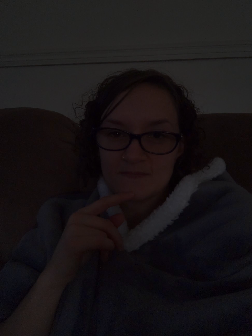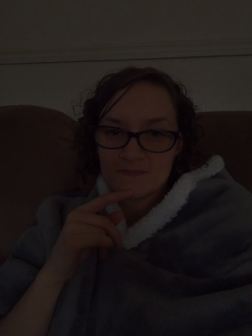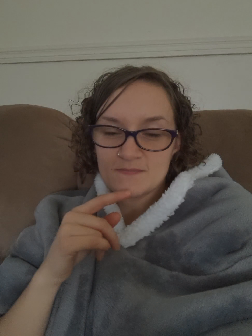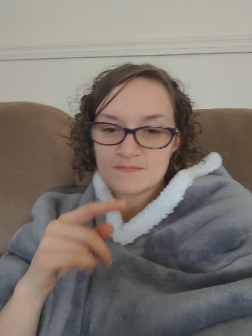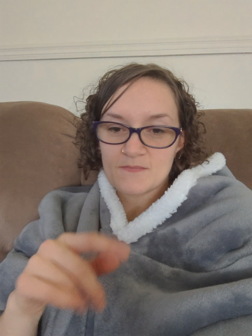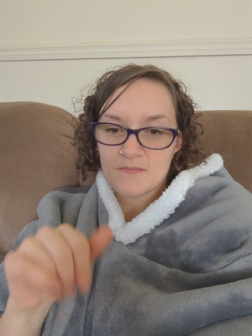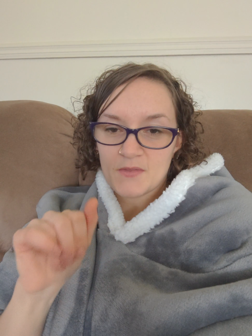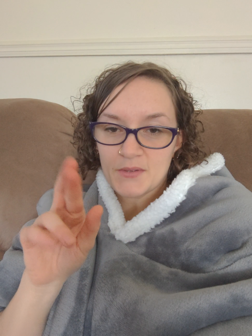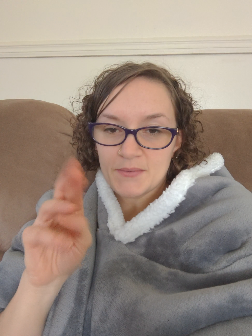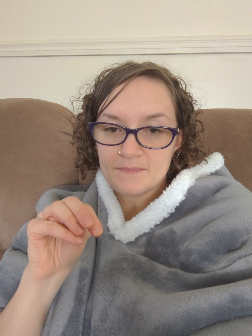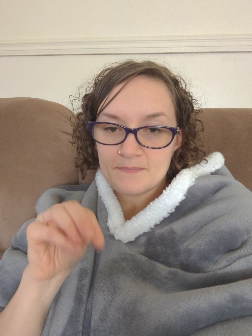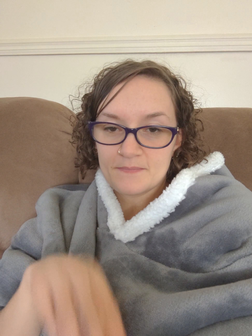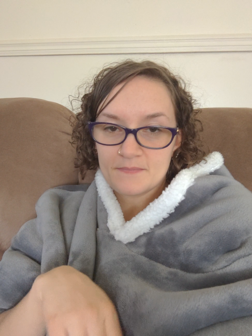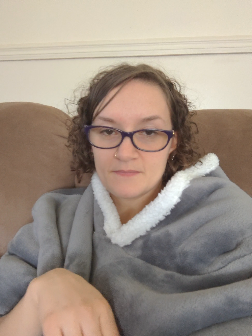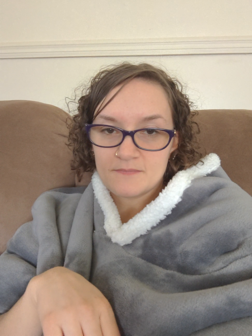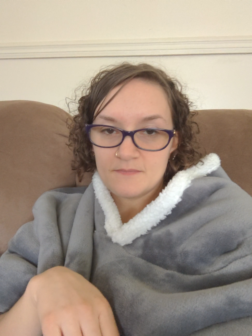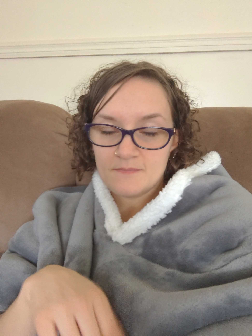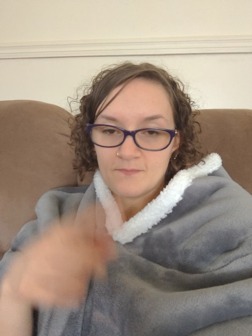arm